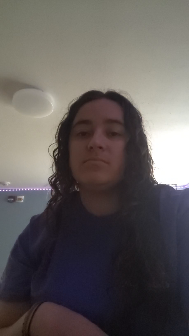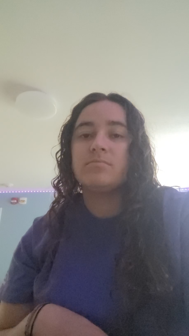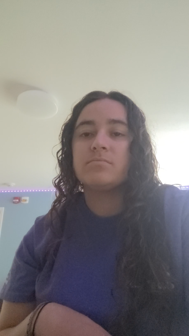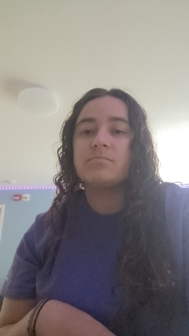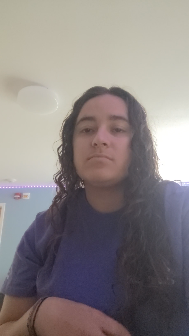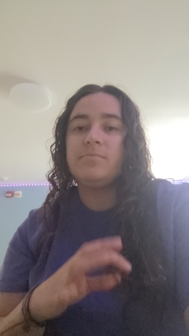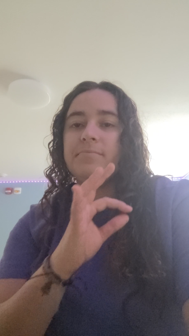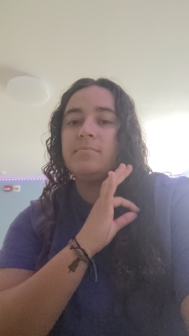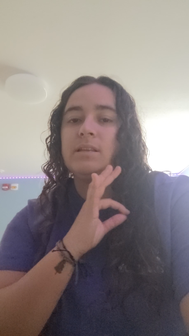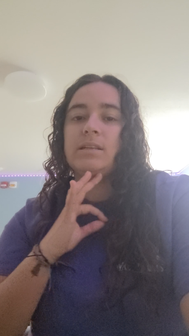beads